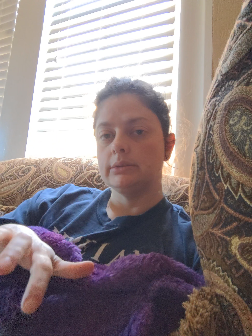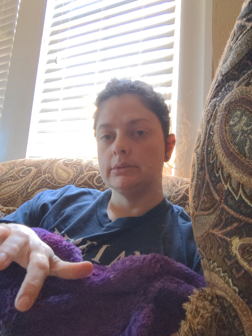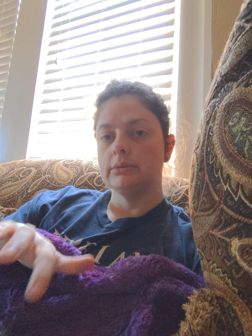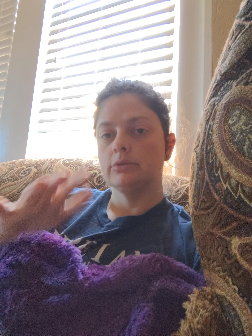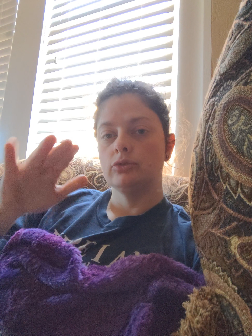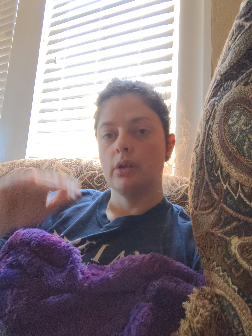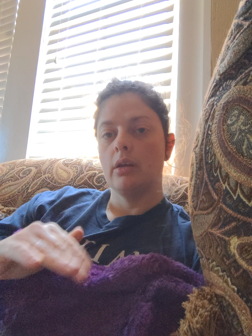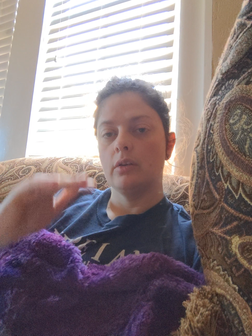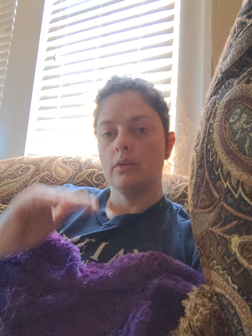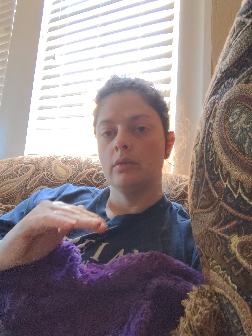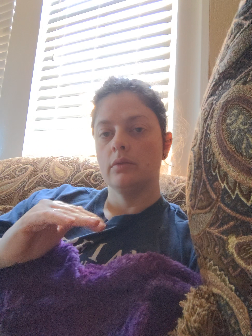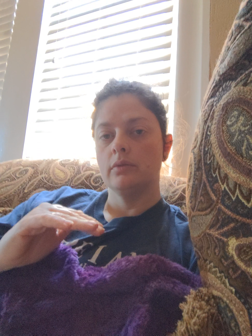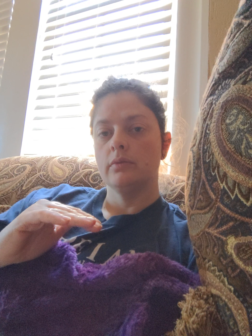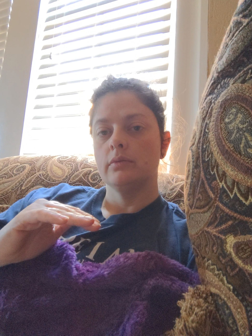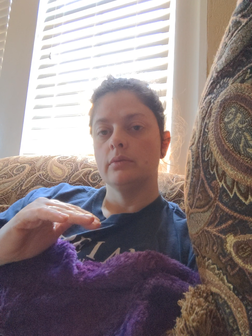child